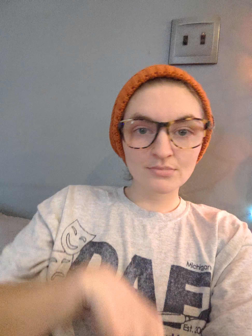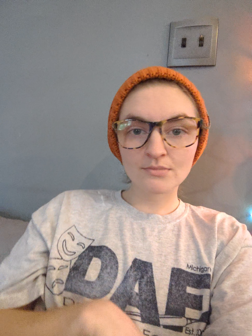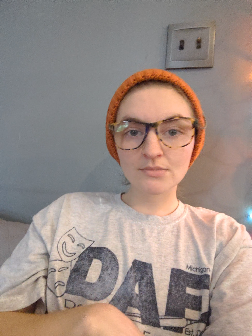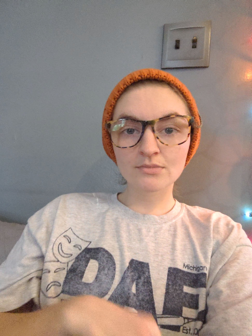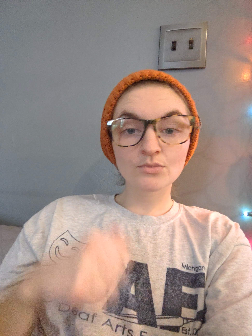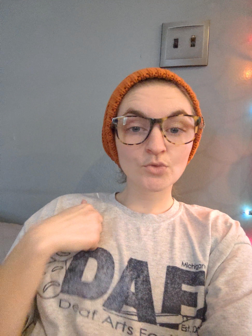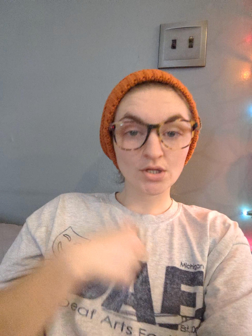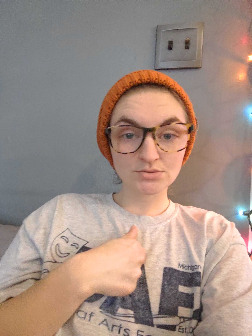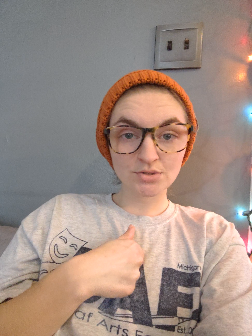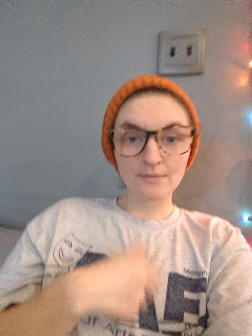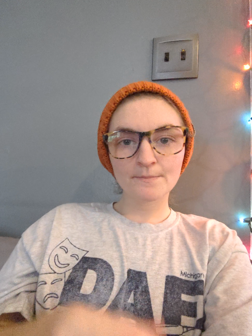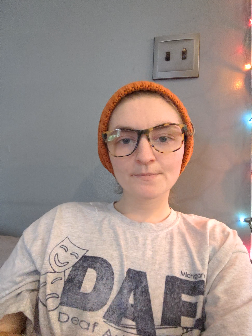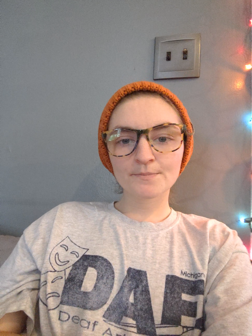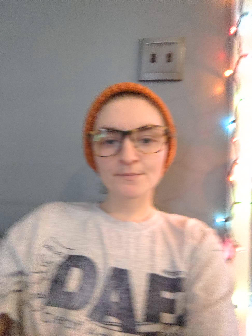jacket